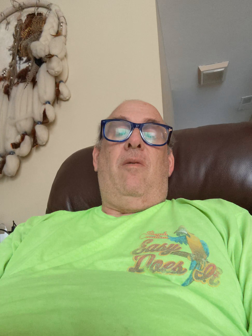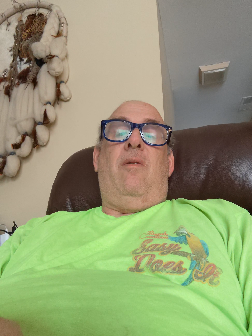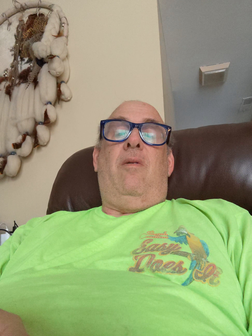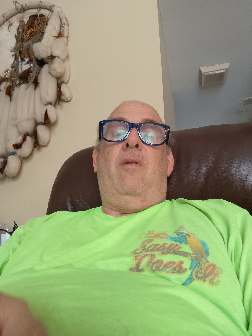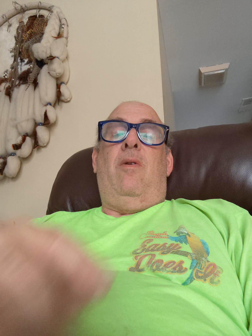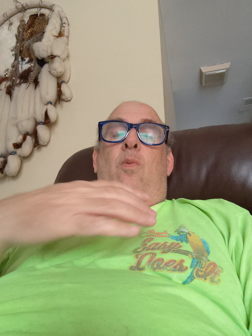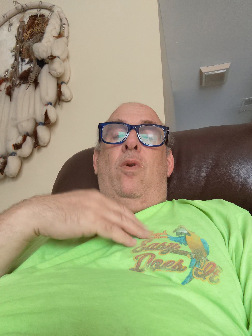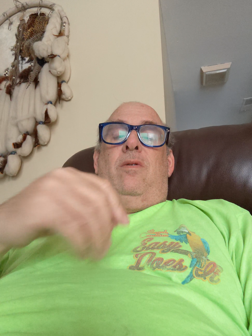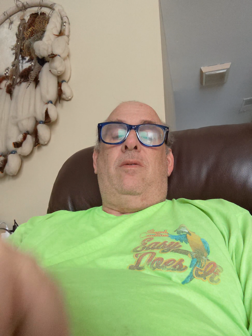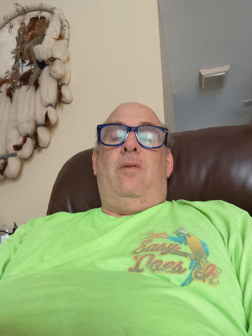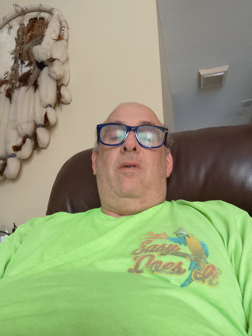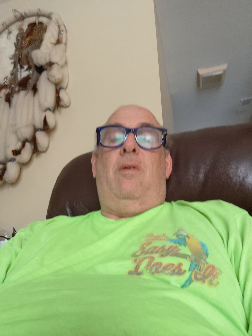white